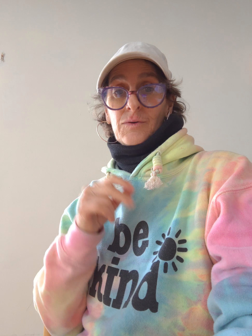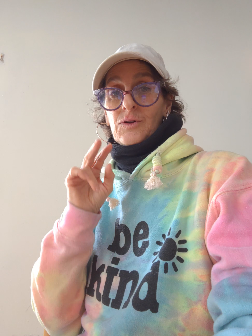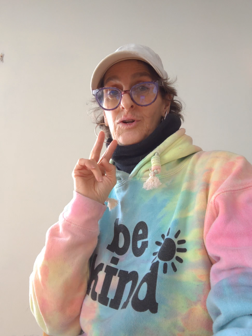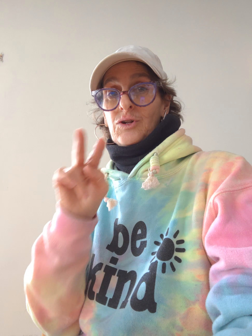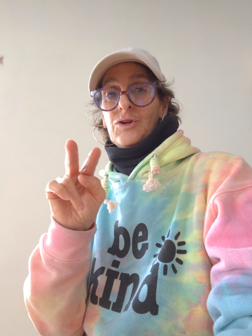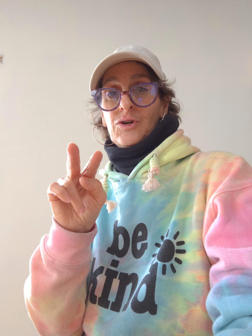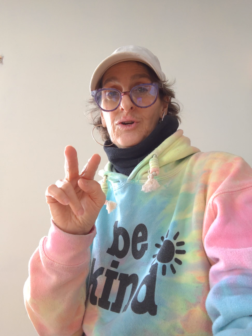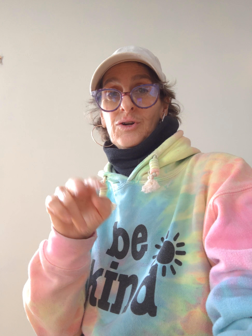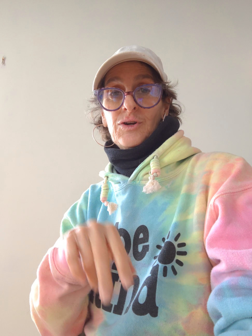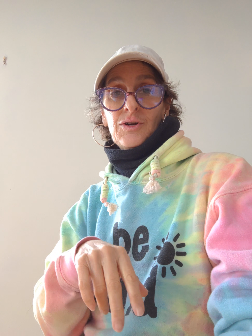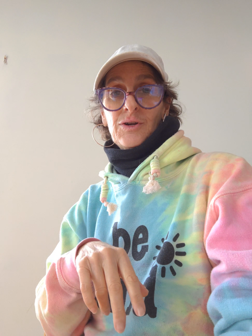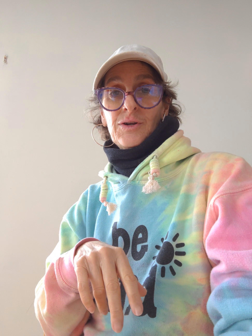look